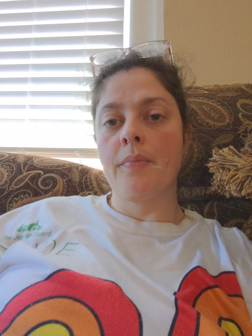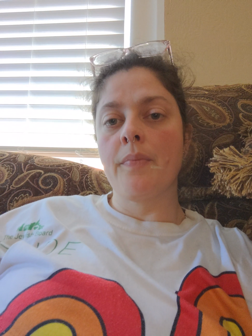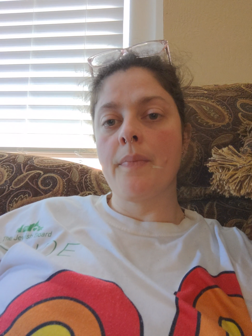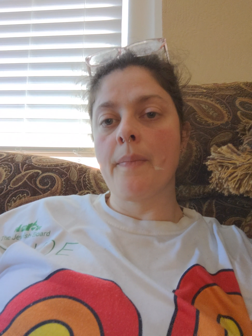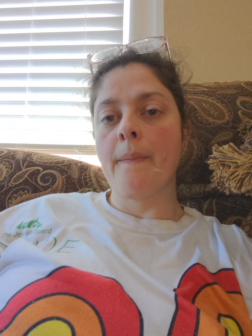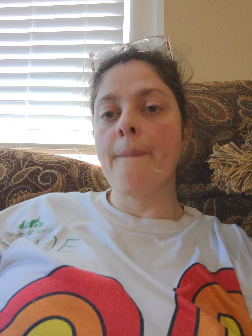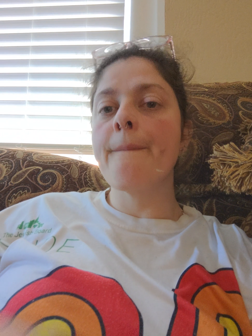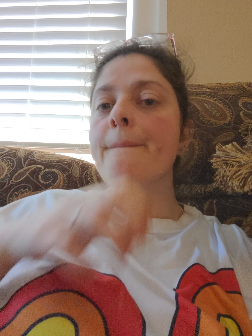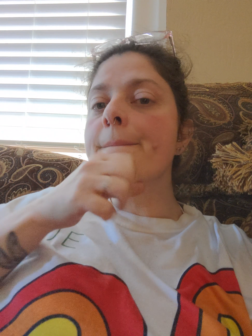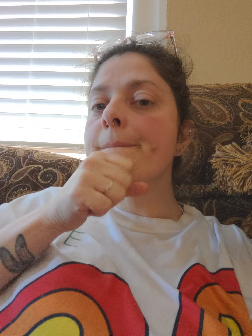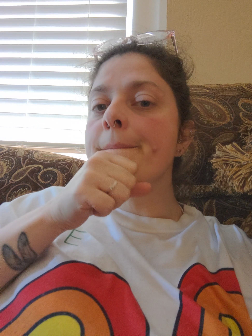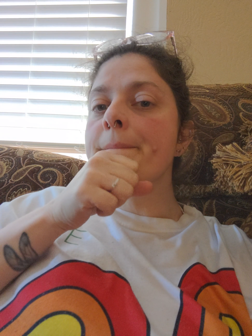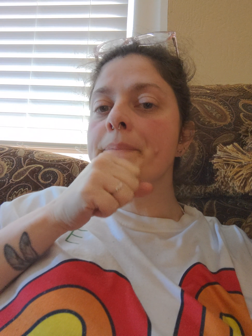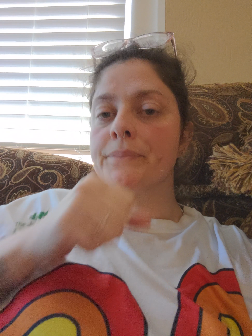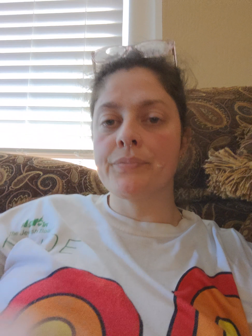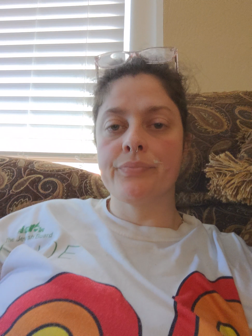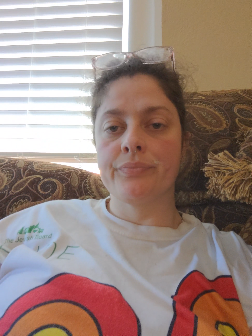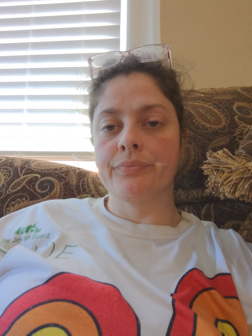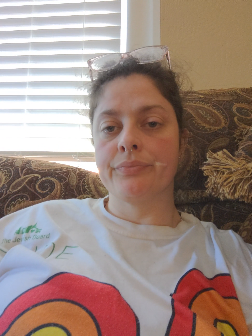orange